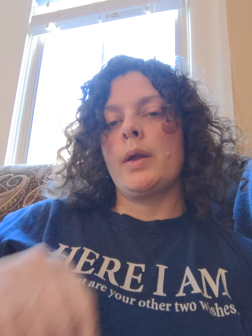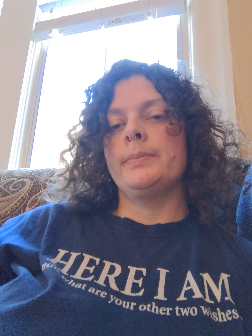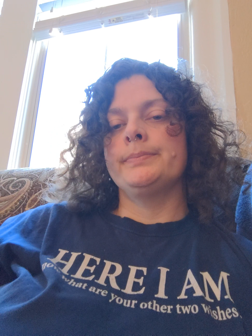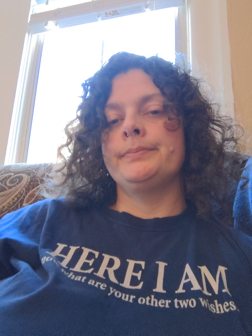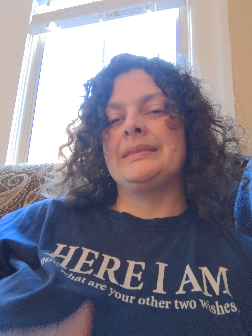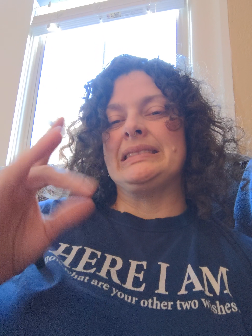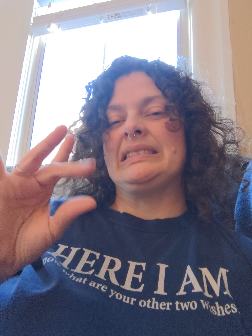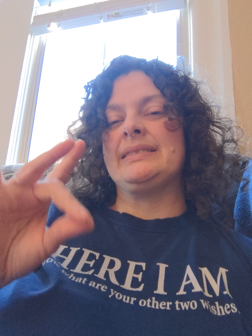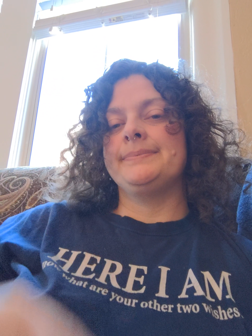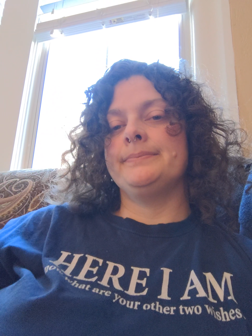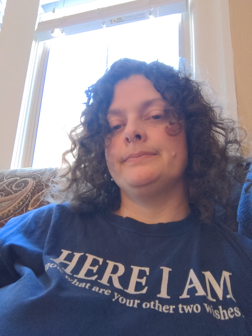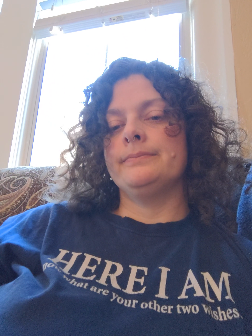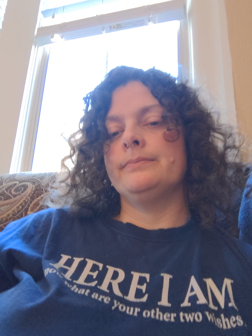sticky